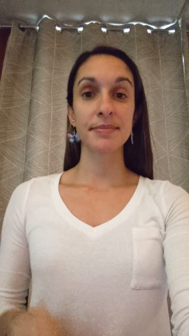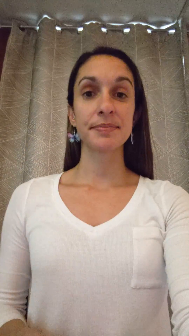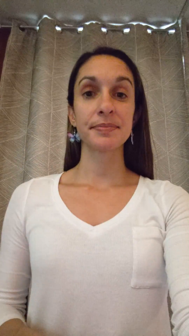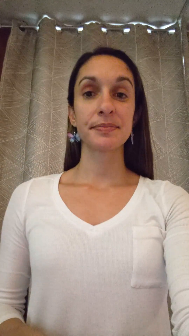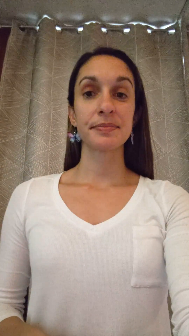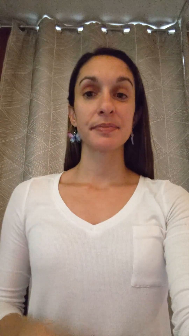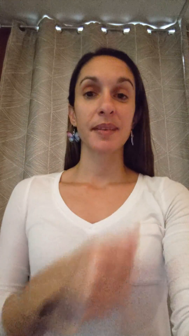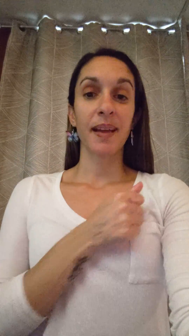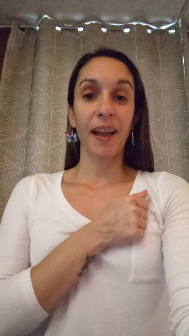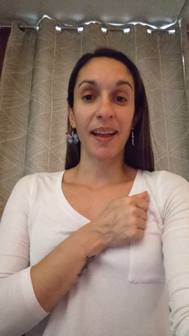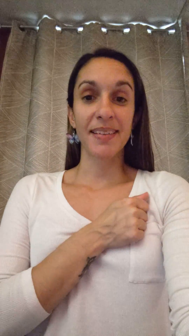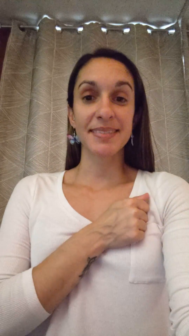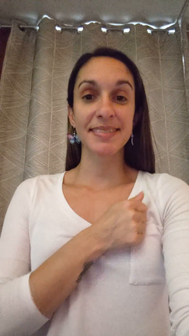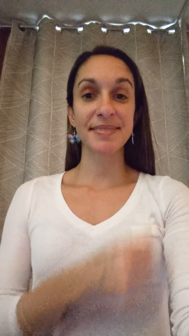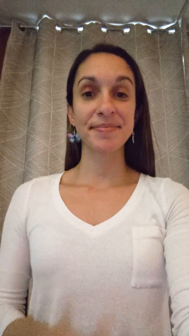hug